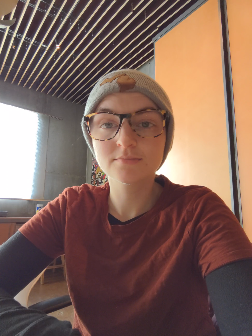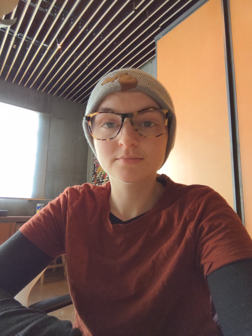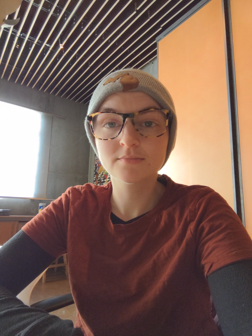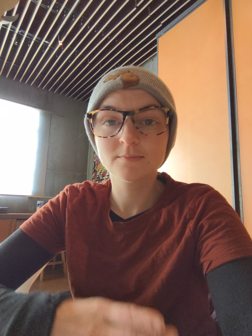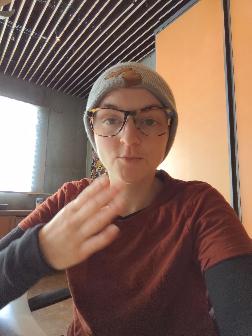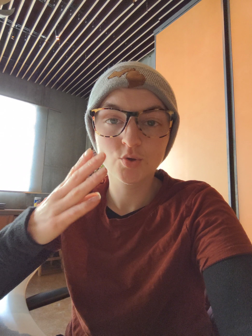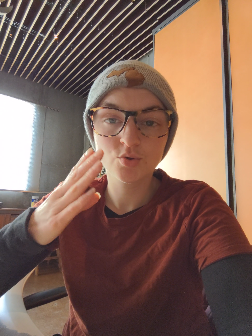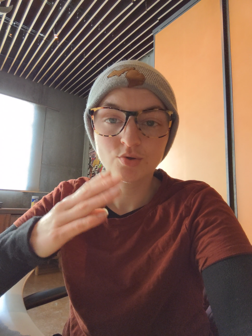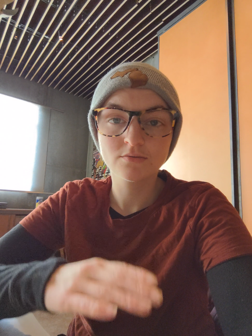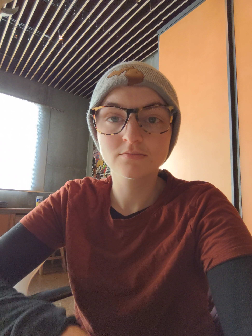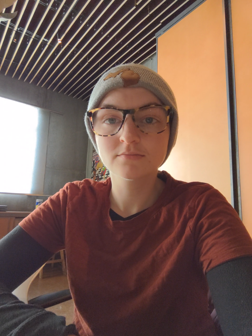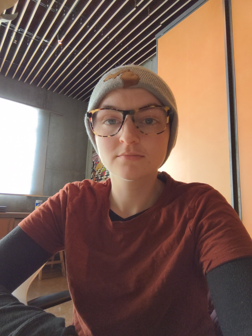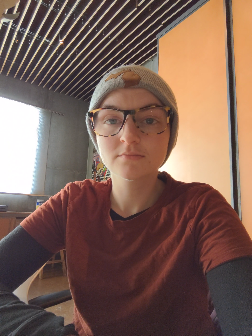blue